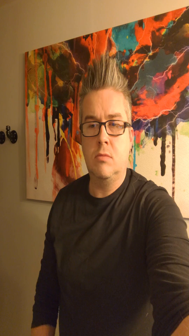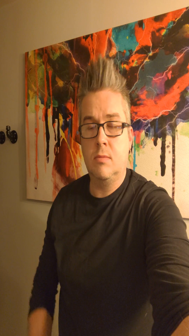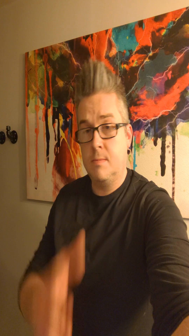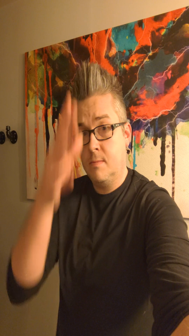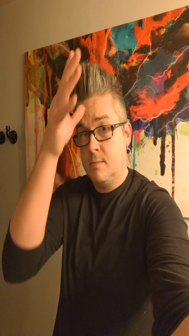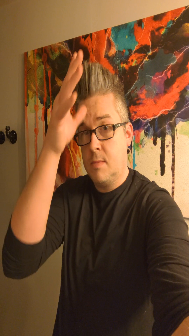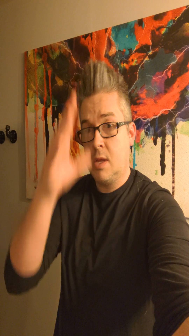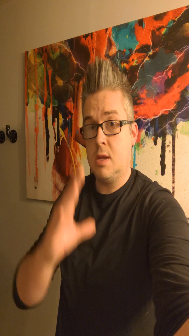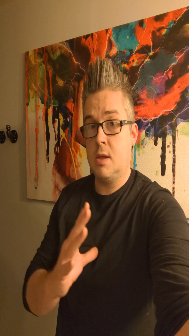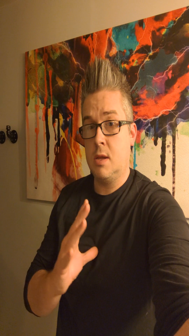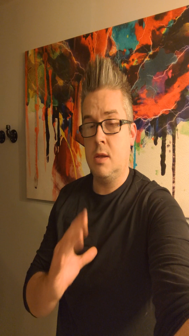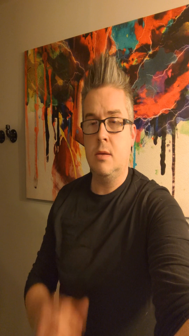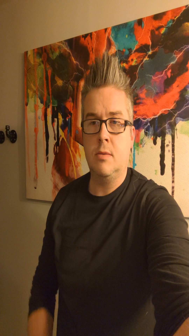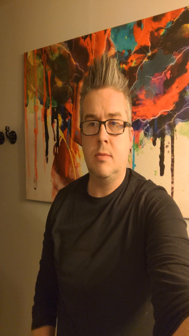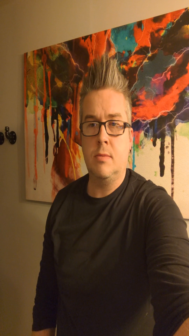man